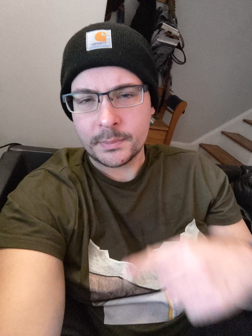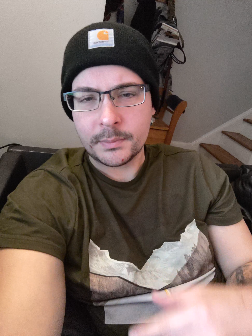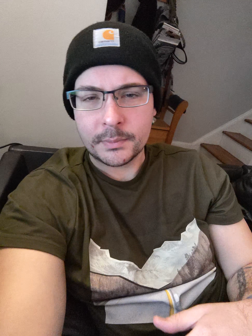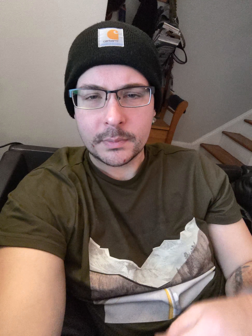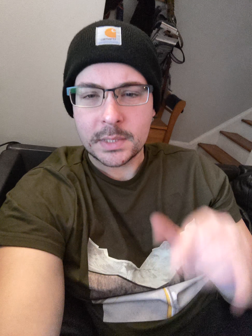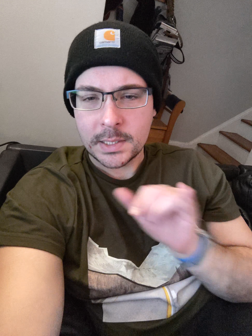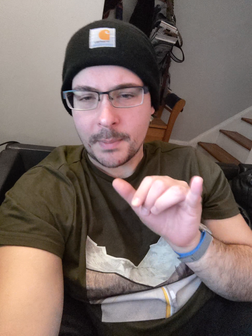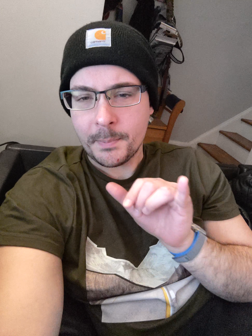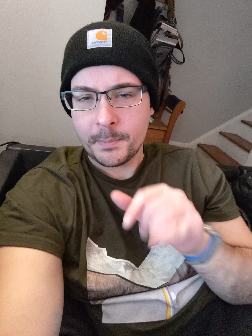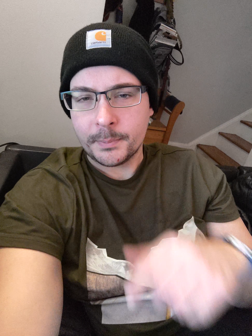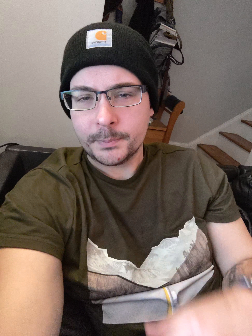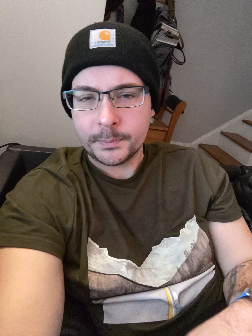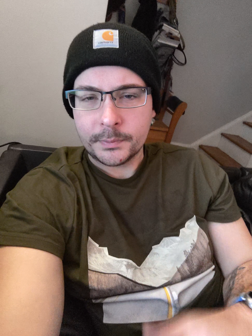same